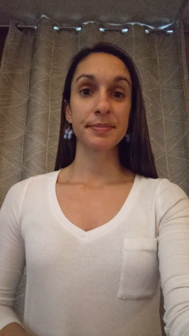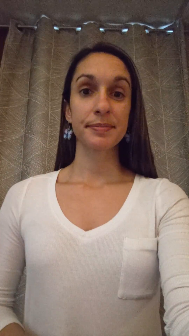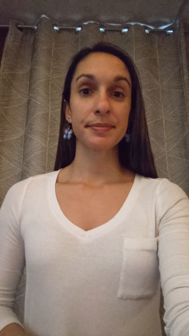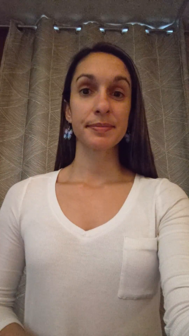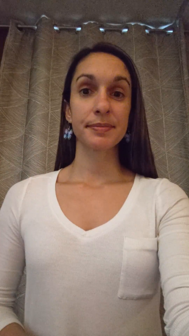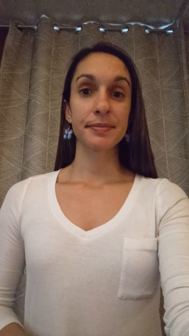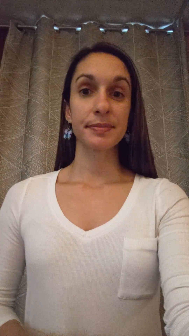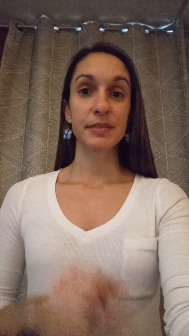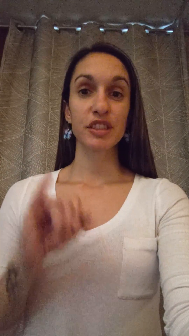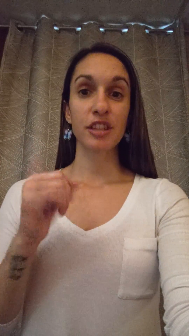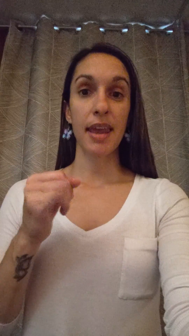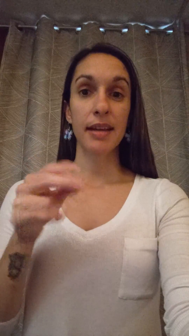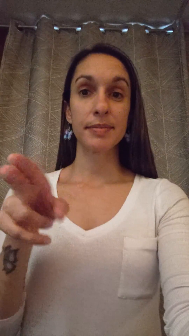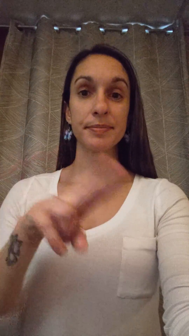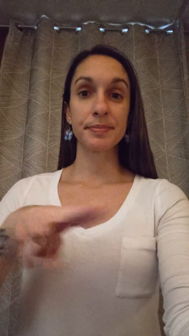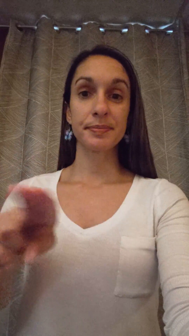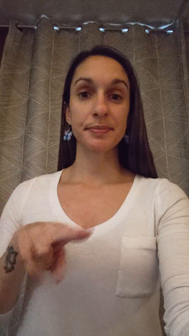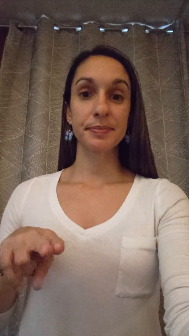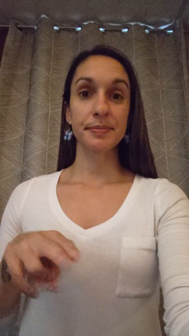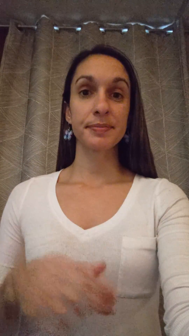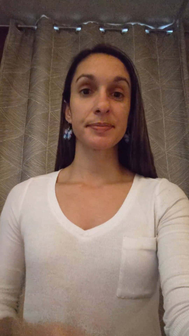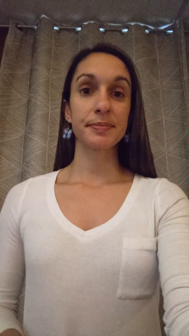jelly